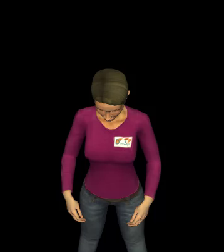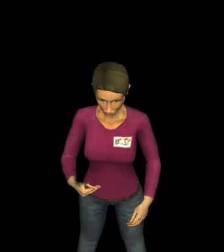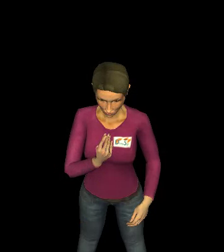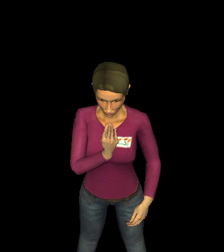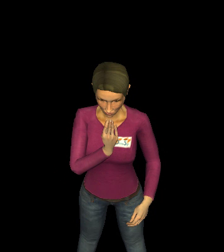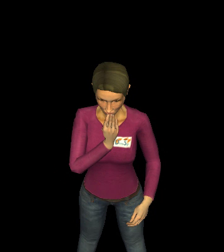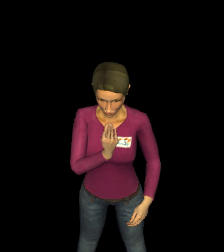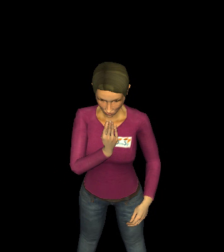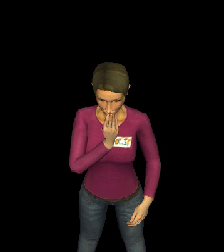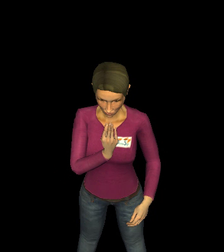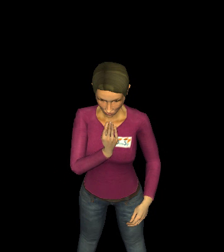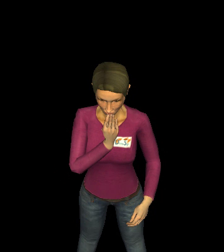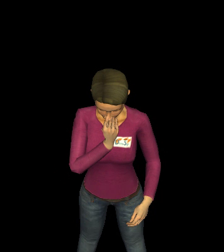وجبة